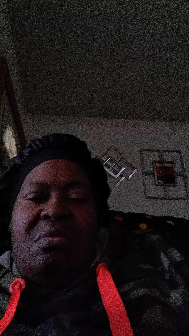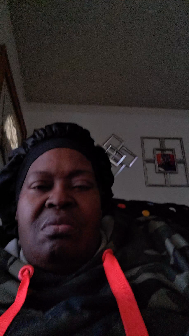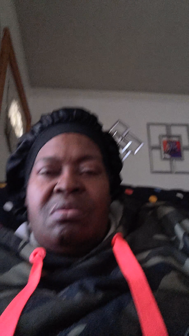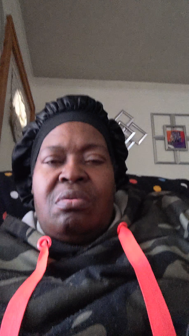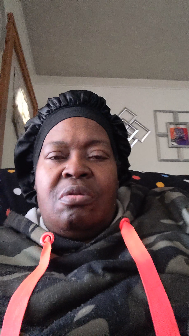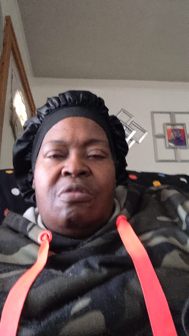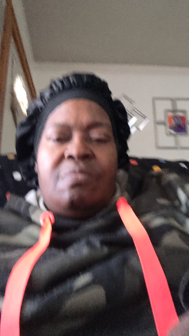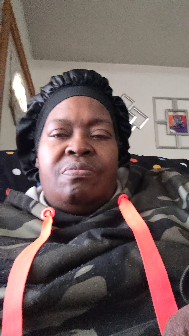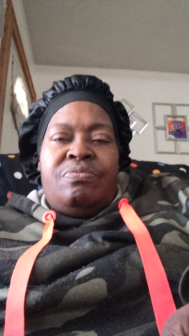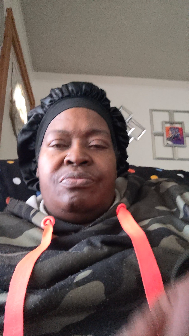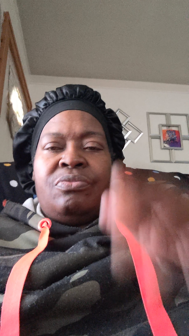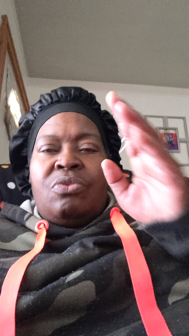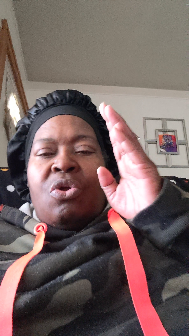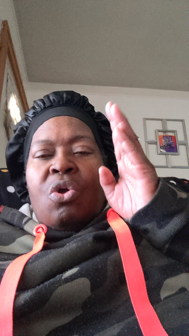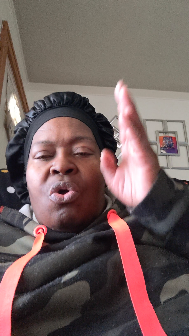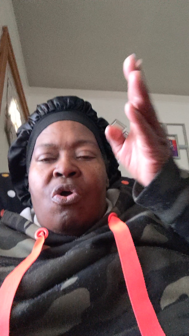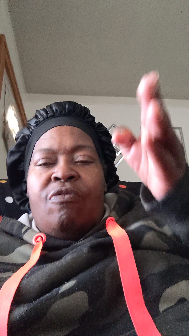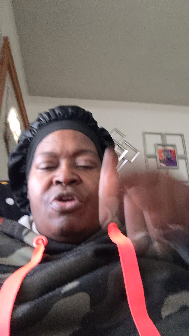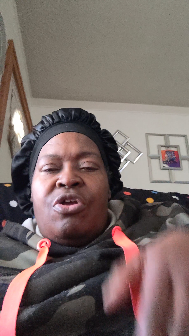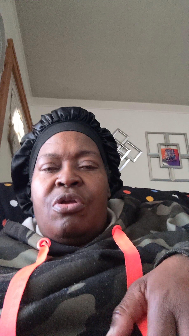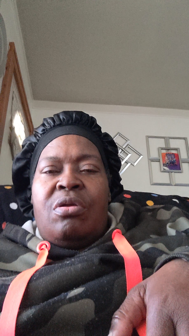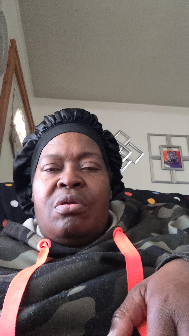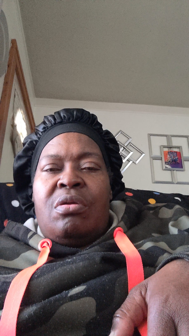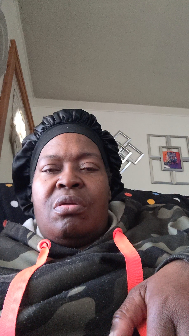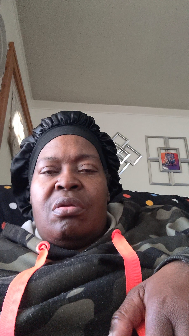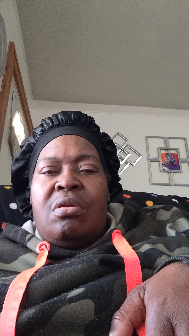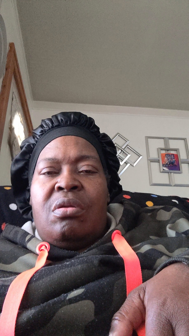over